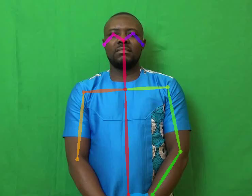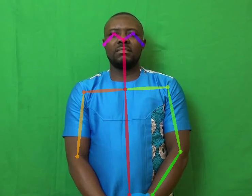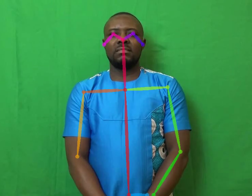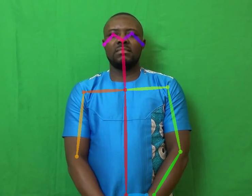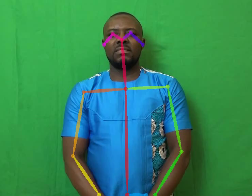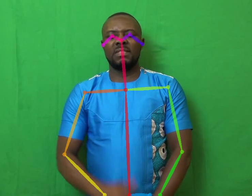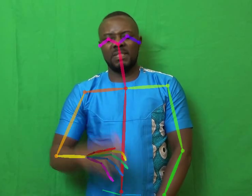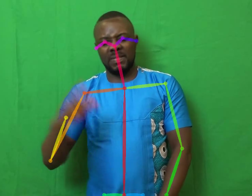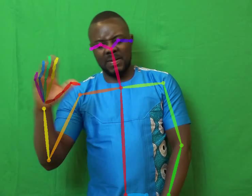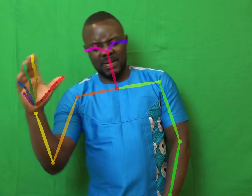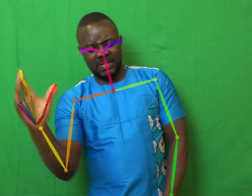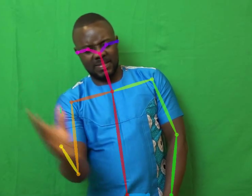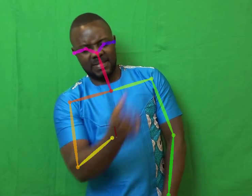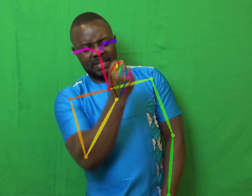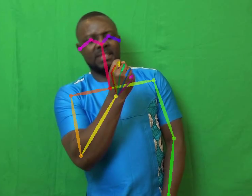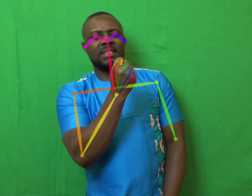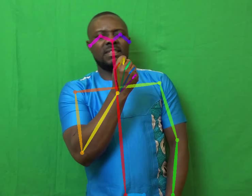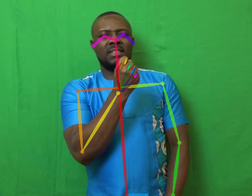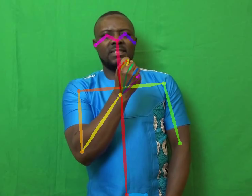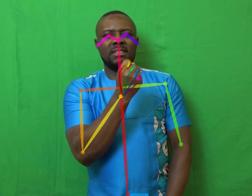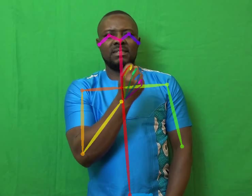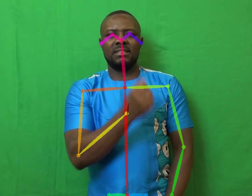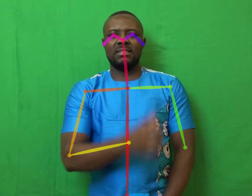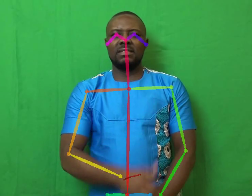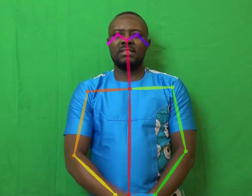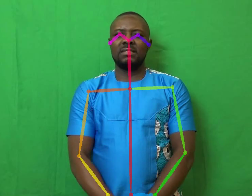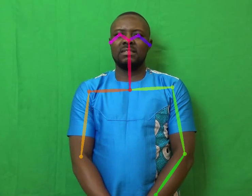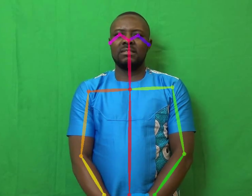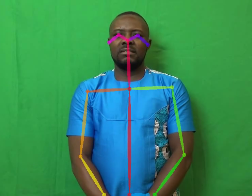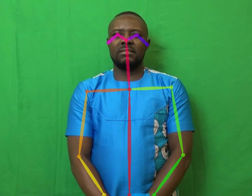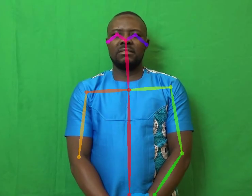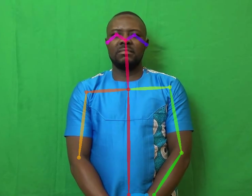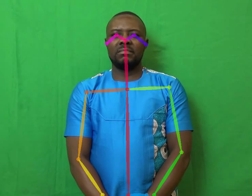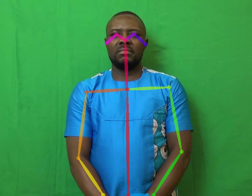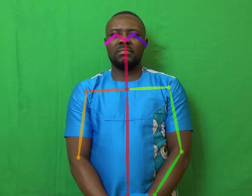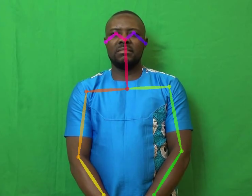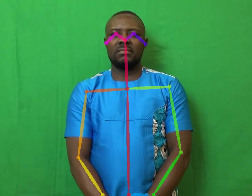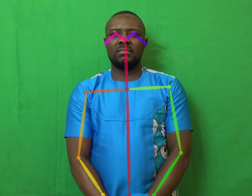take